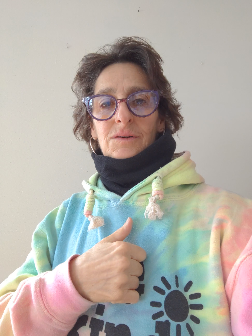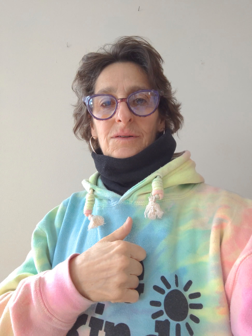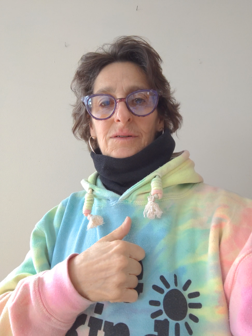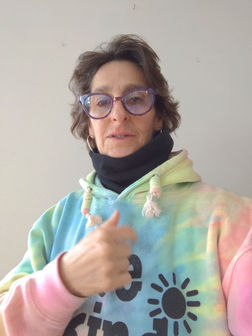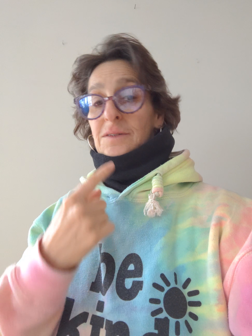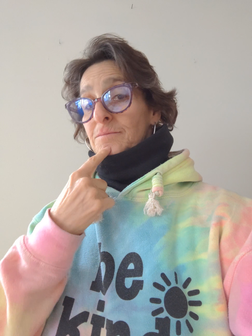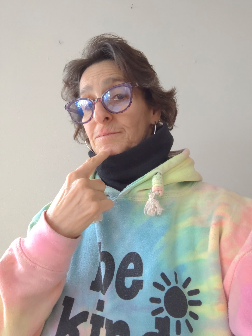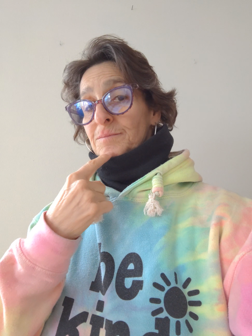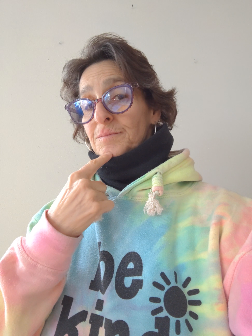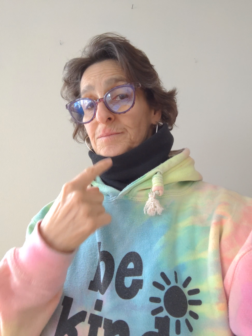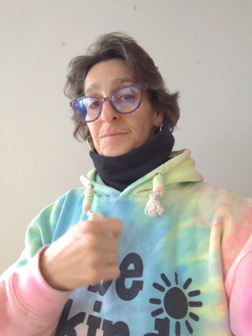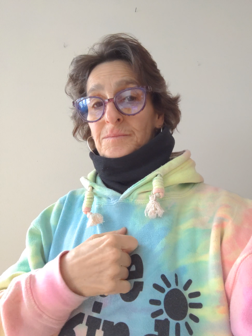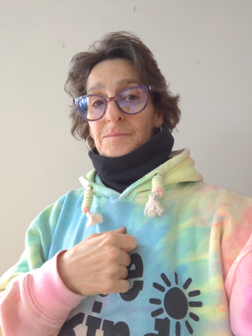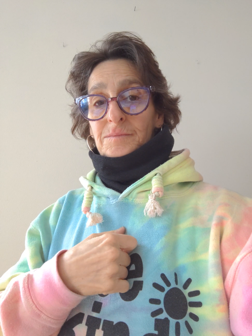say